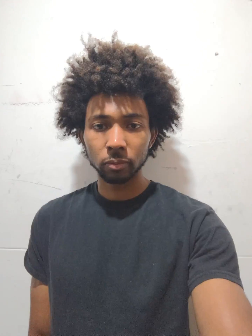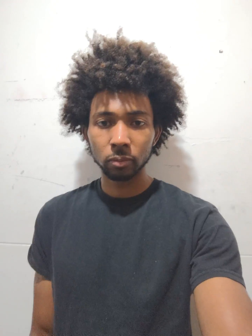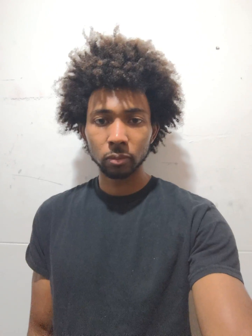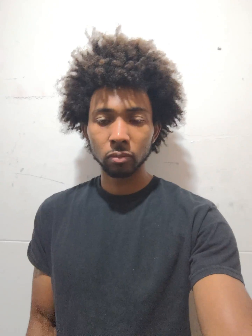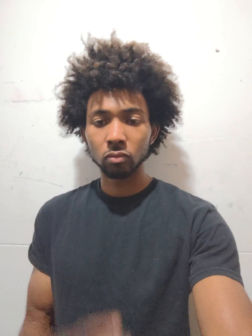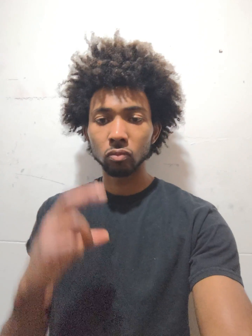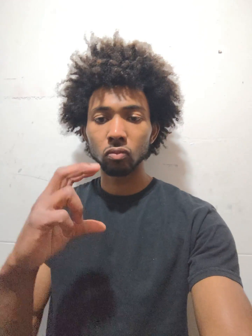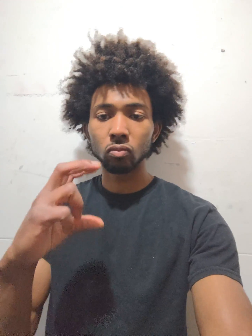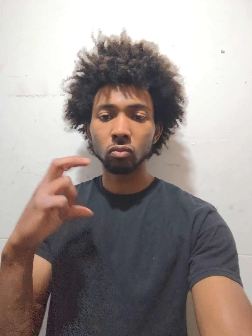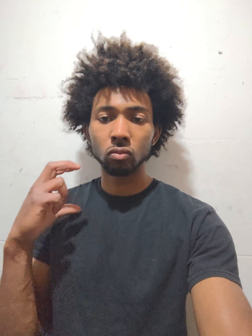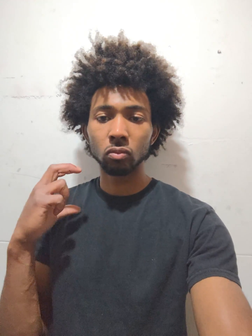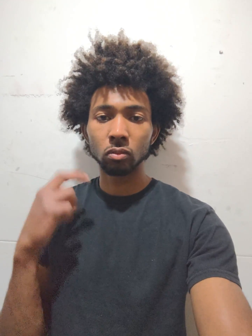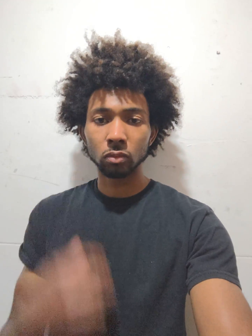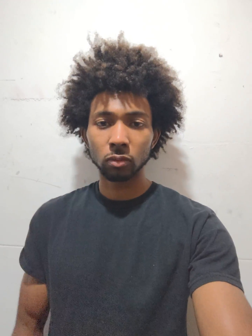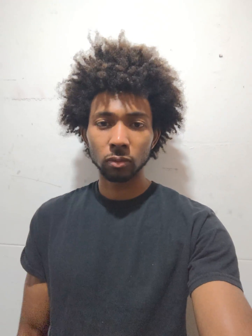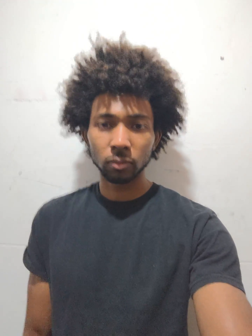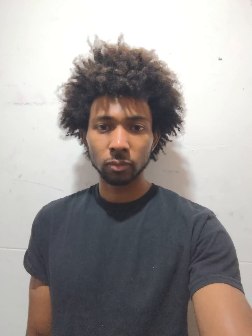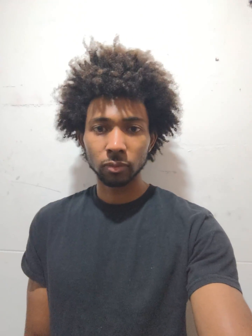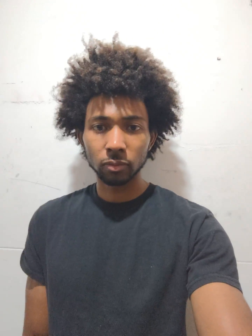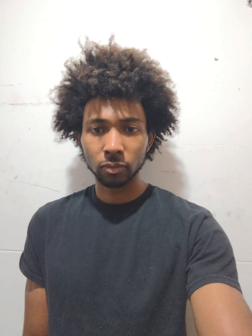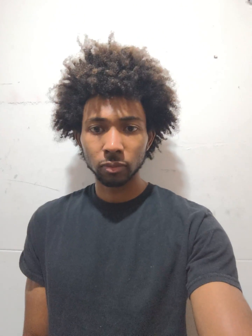bus